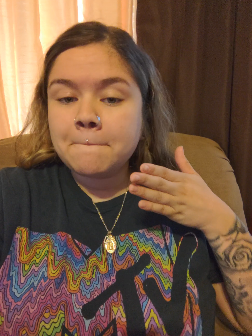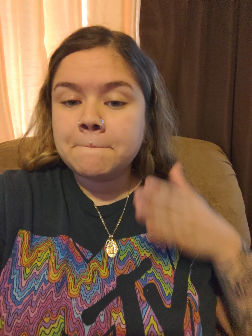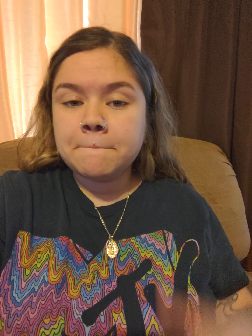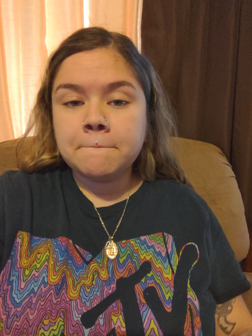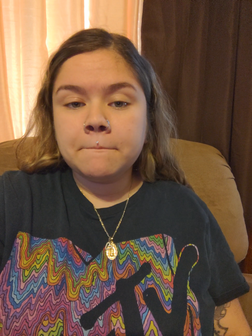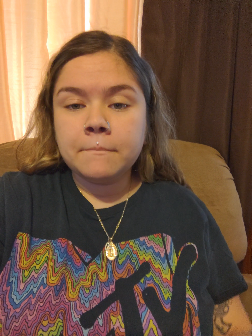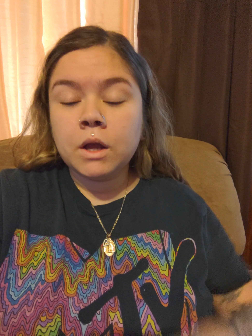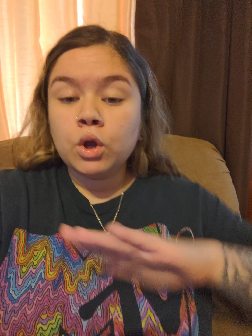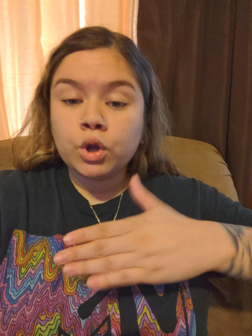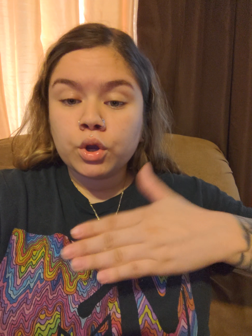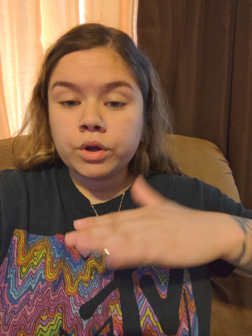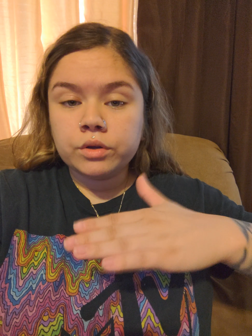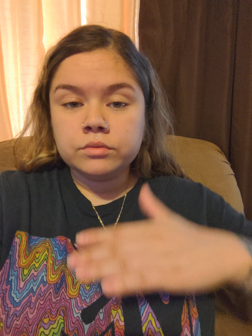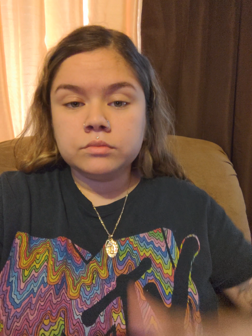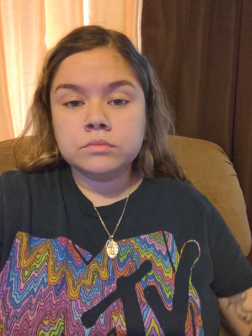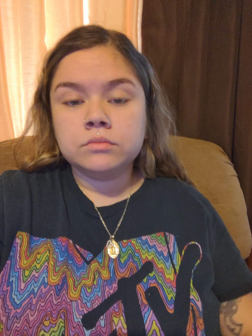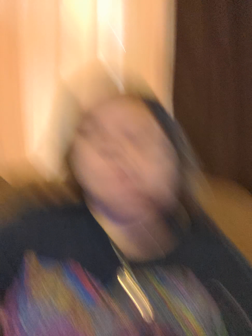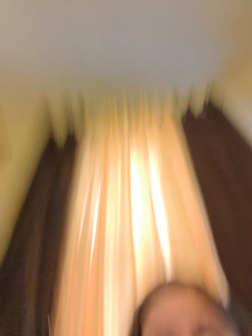cook